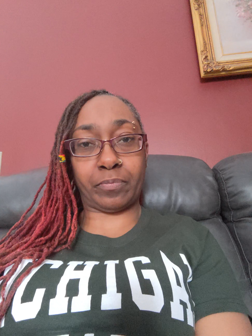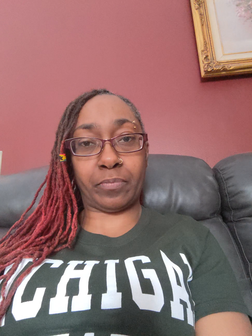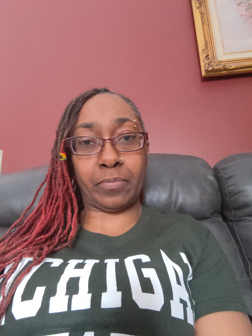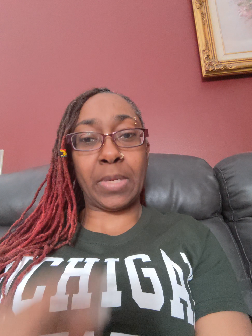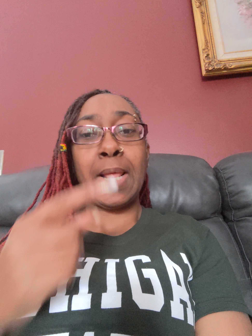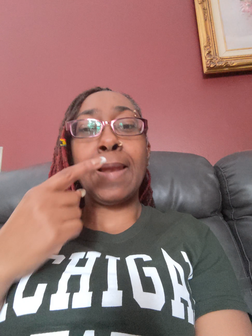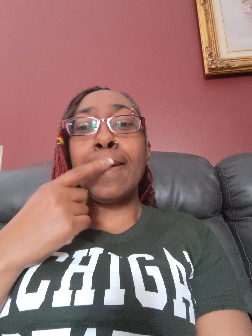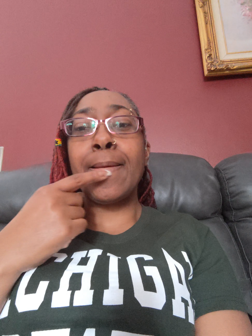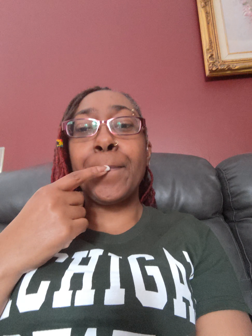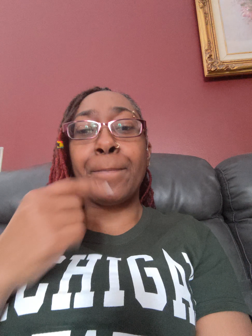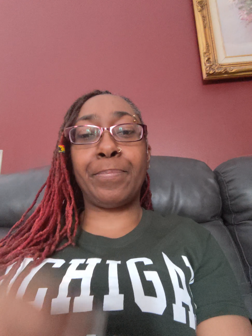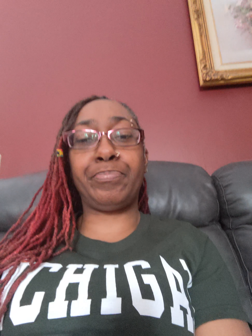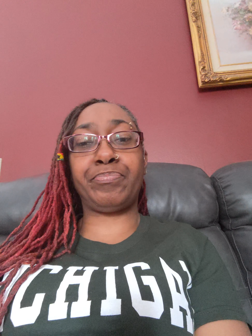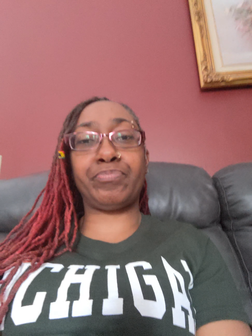lips